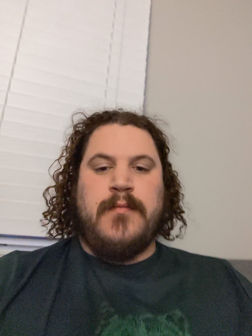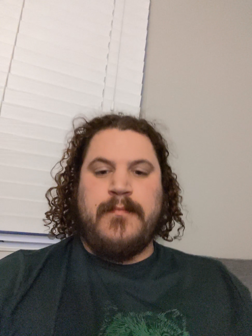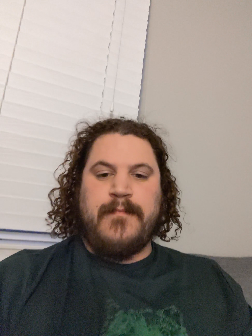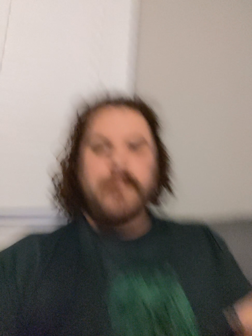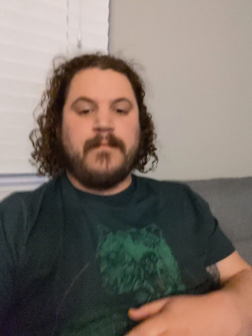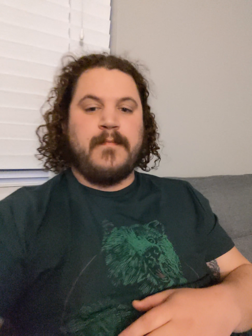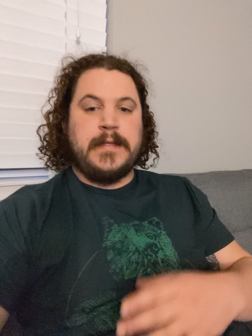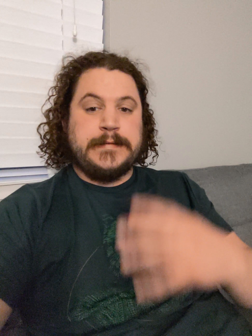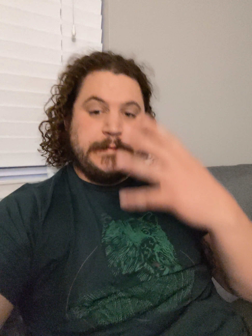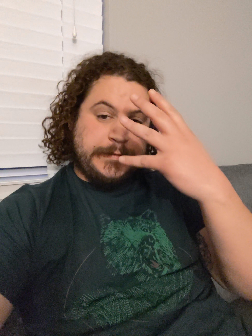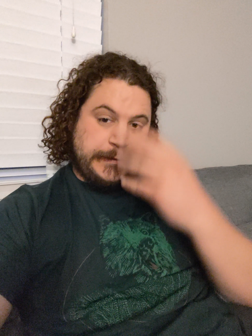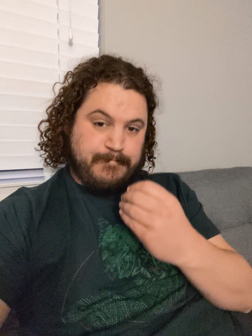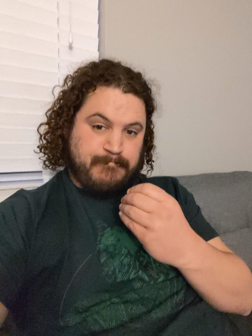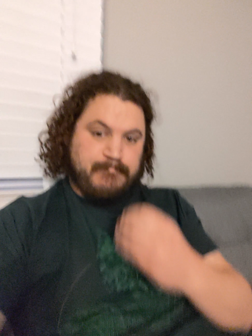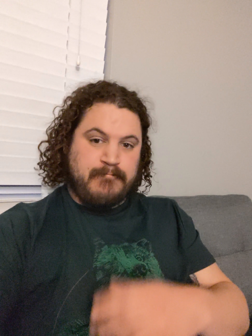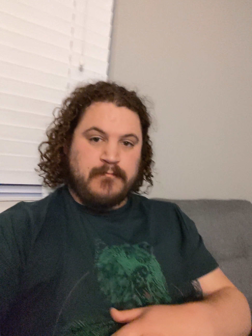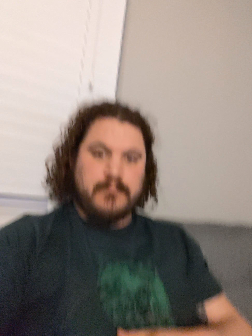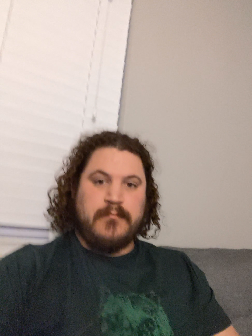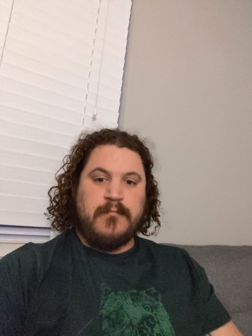sleep